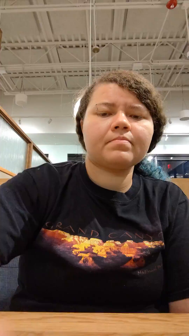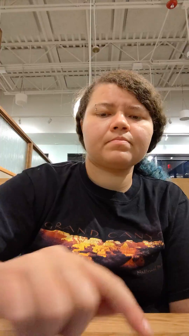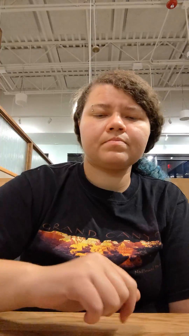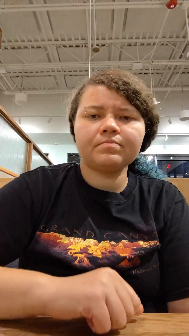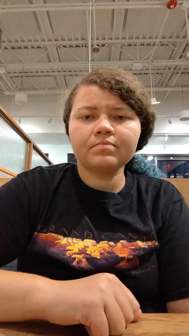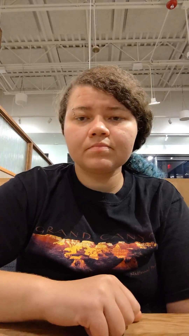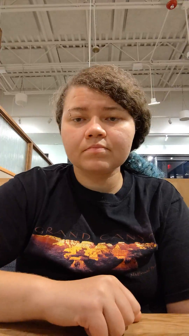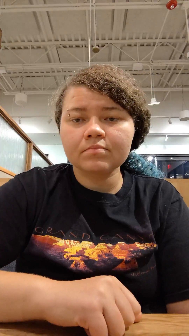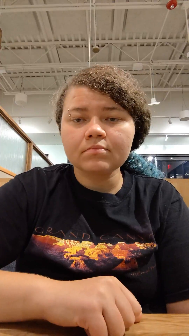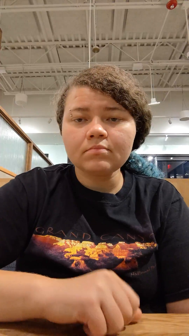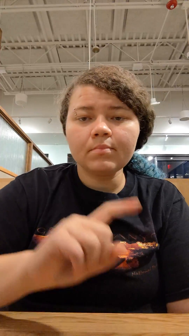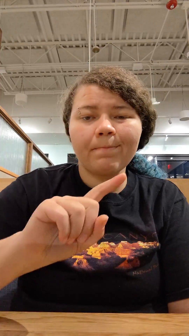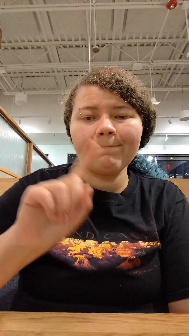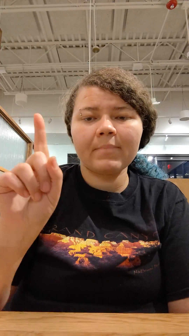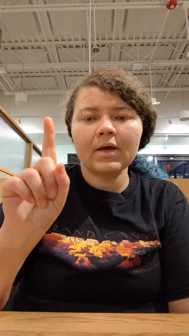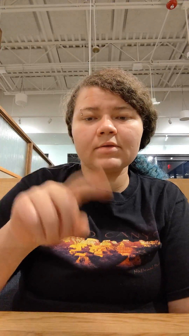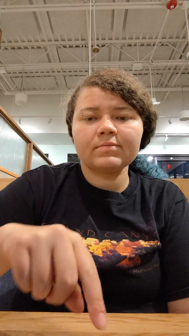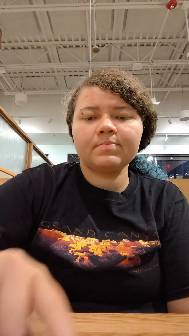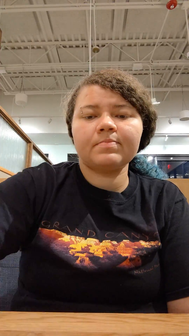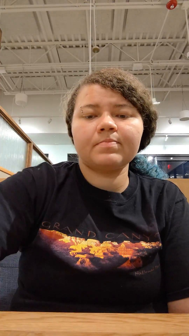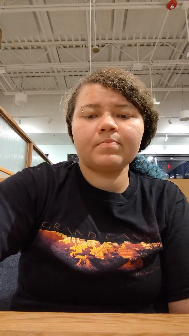but